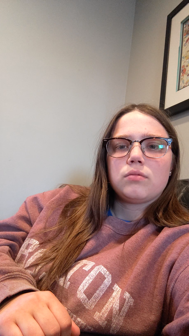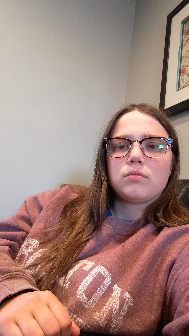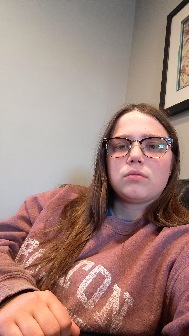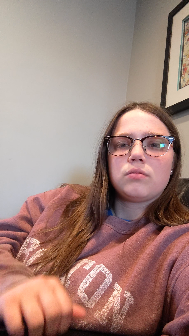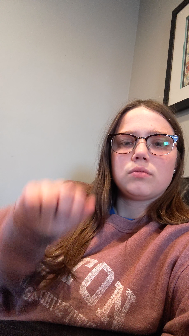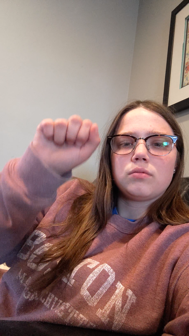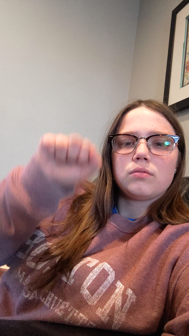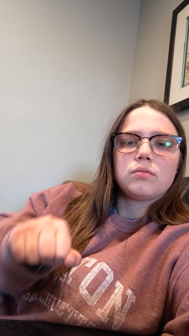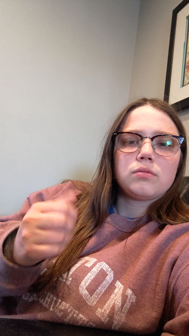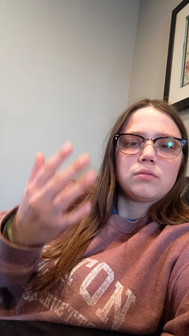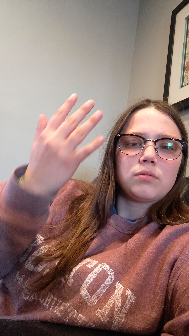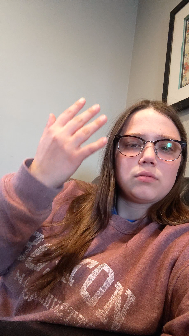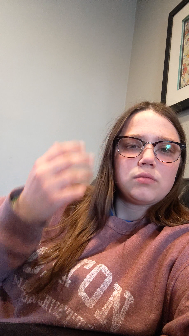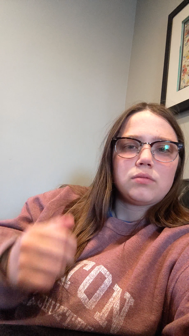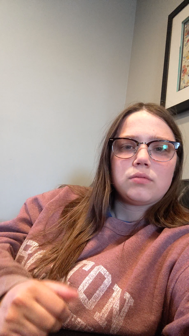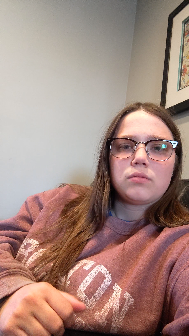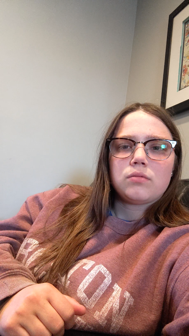gloves